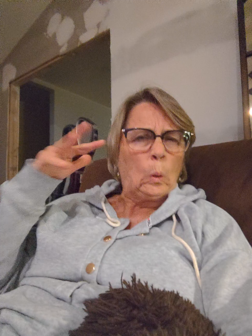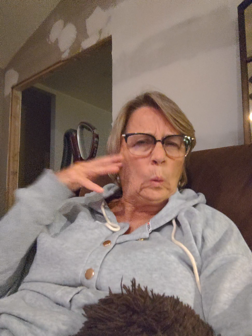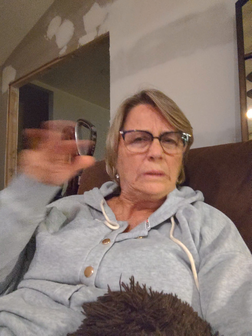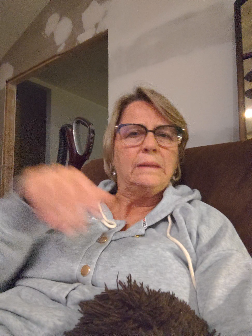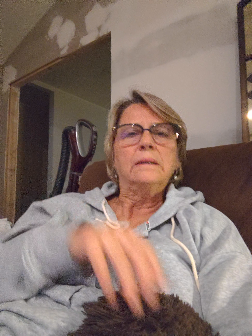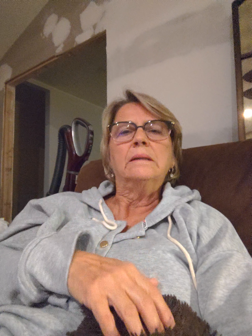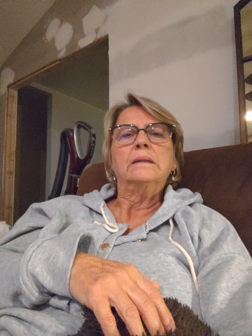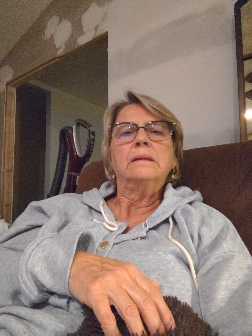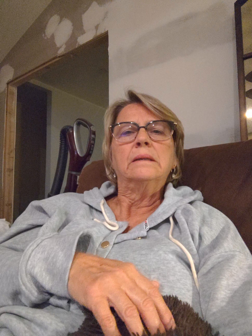noisy